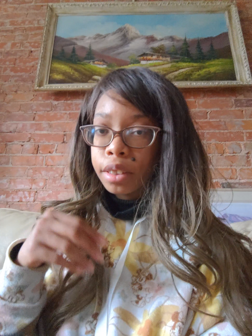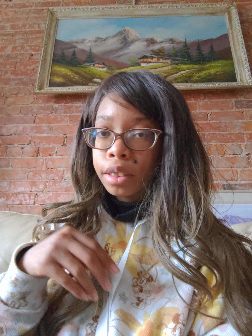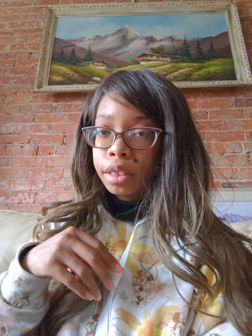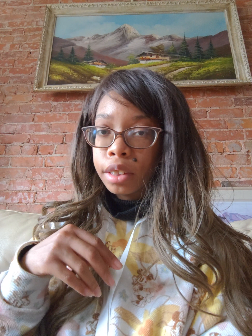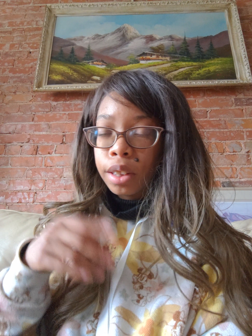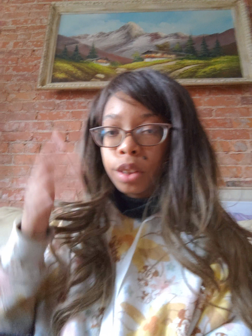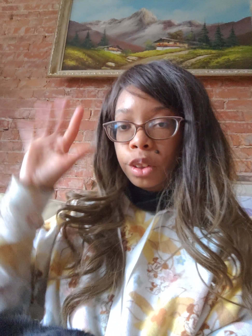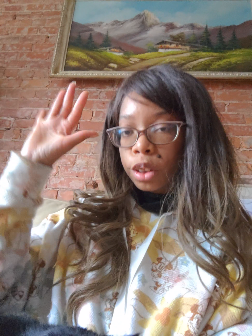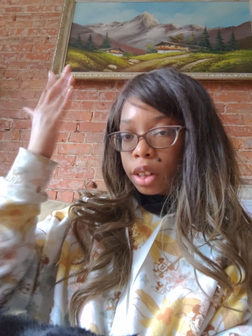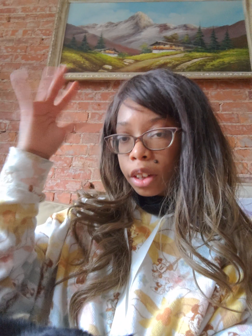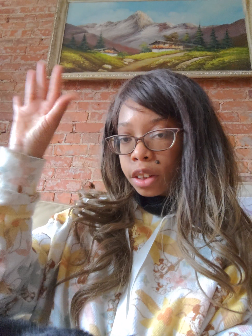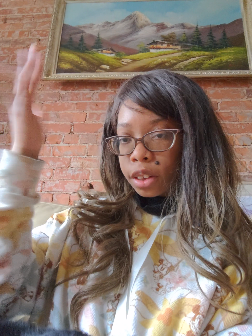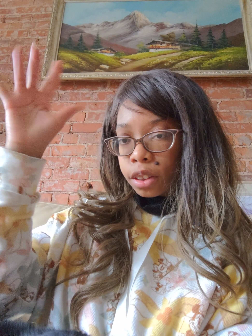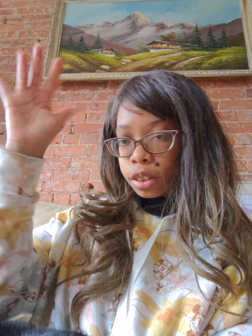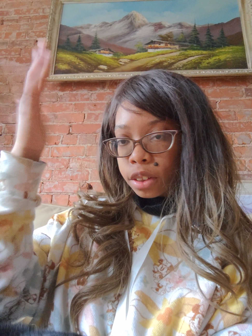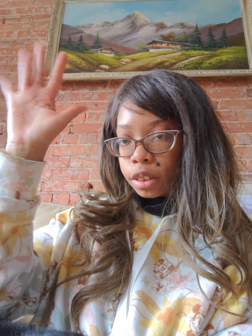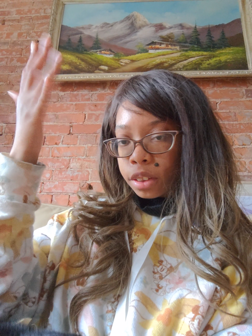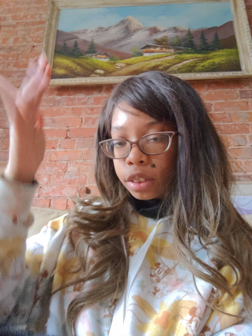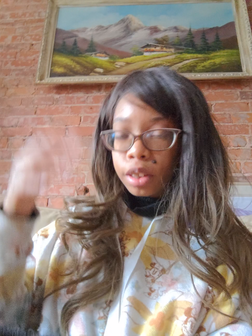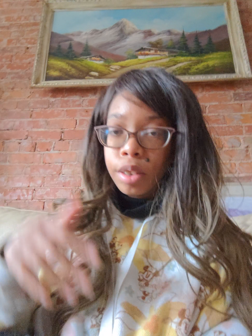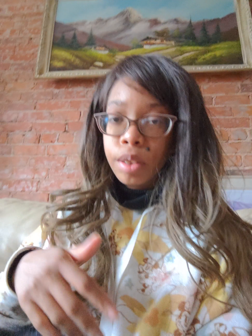tree